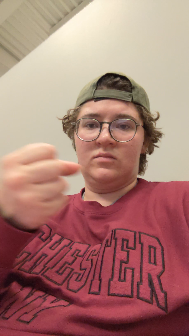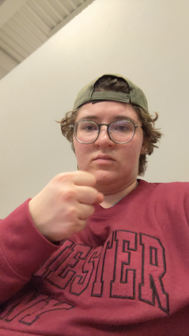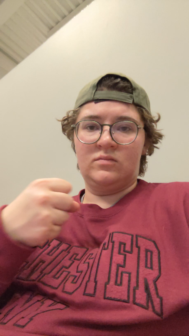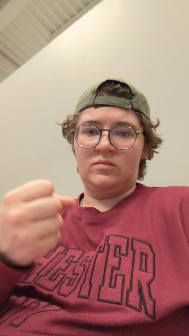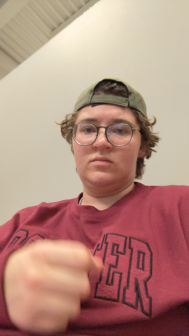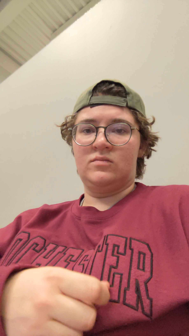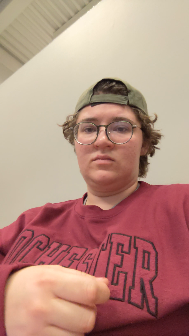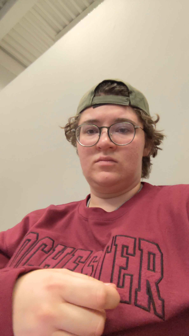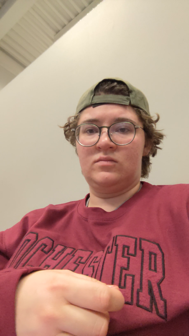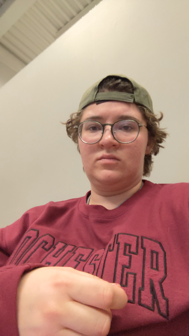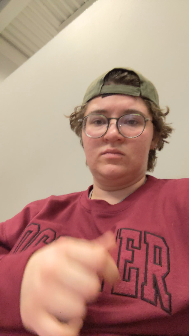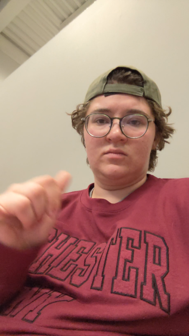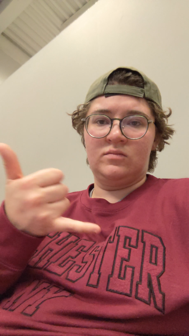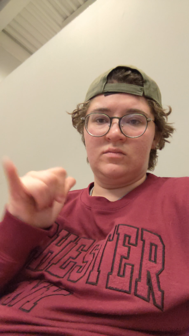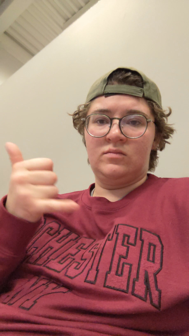party